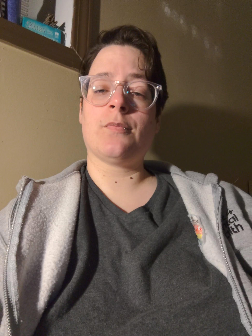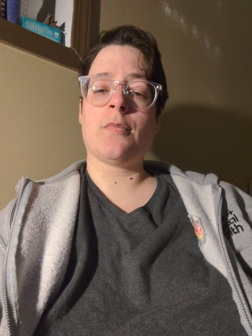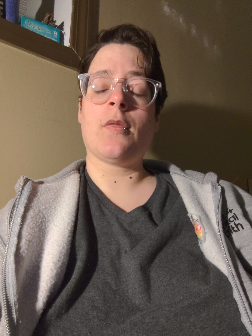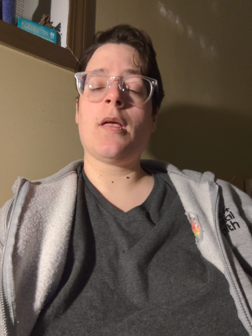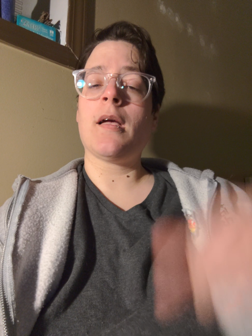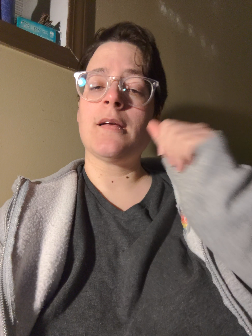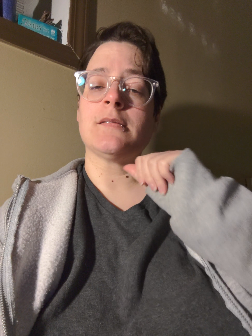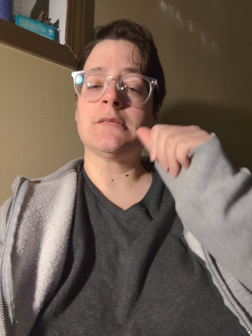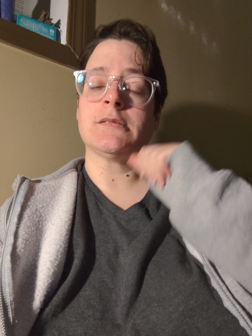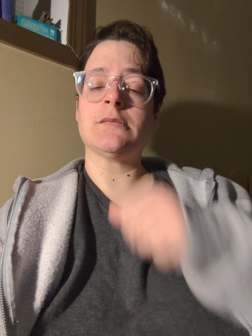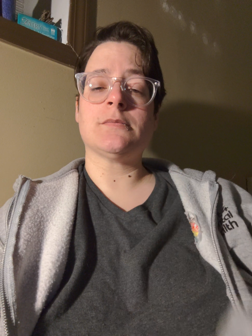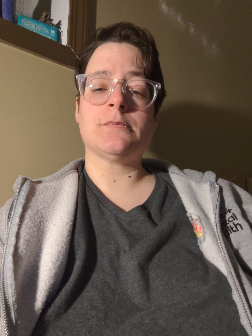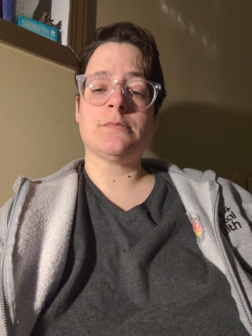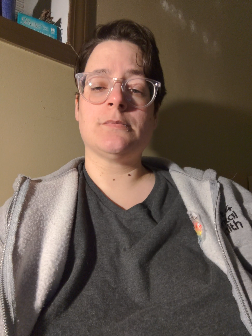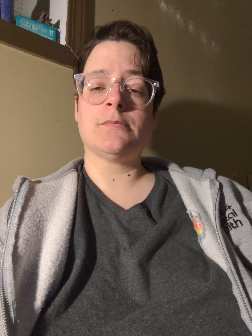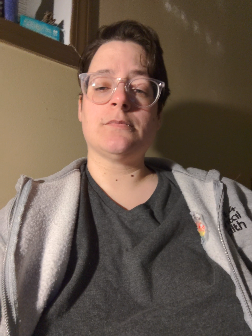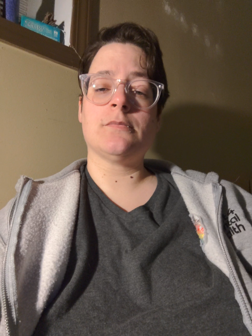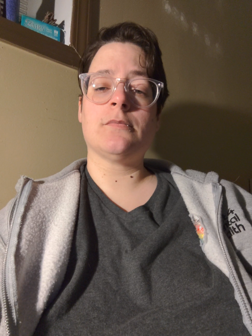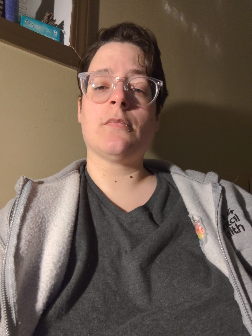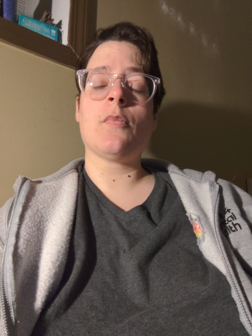aunt